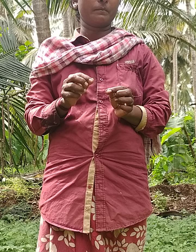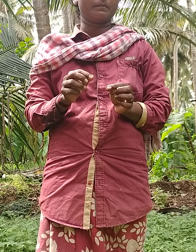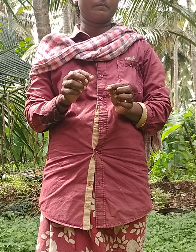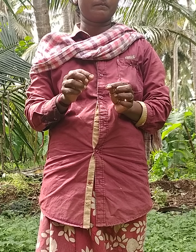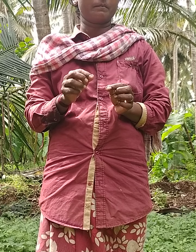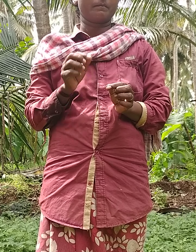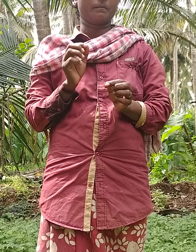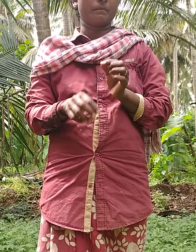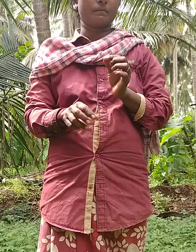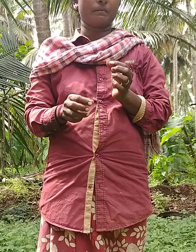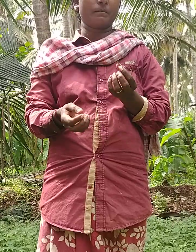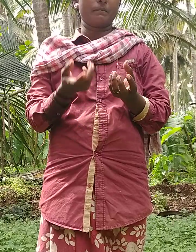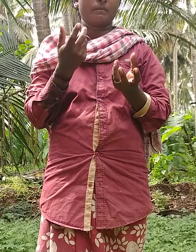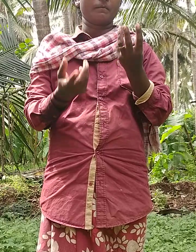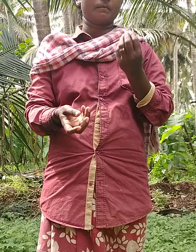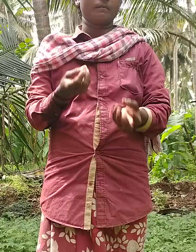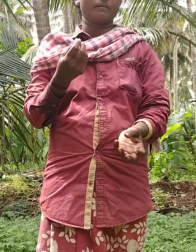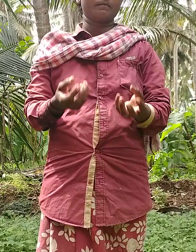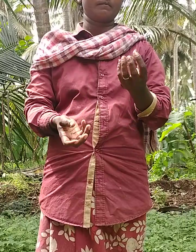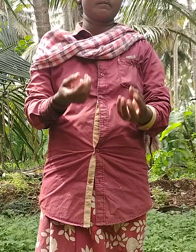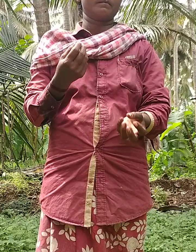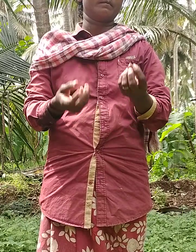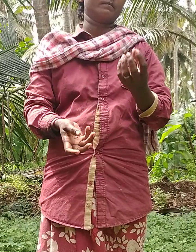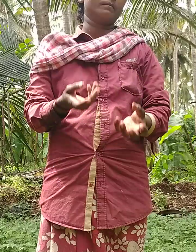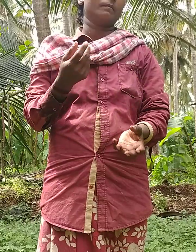Fire